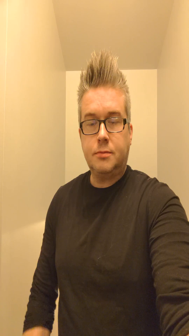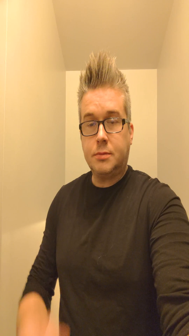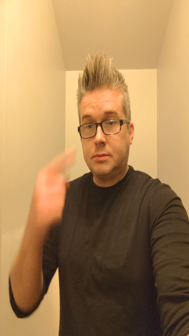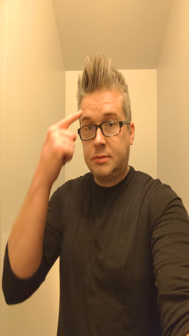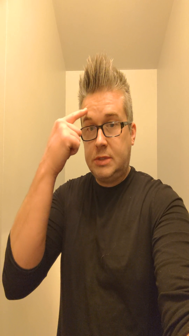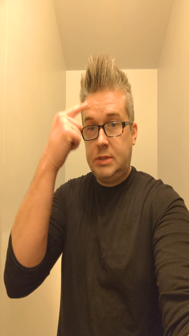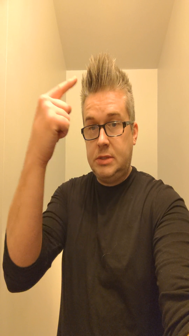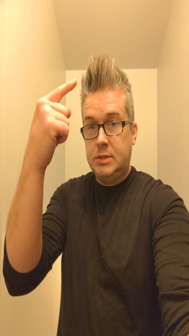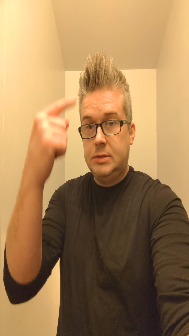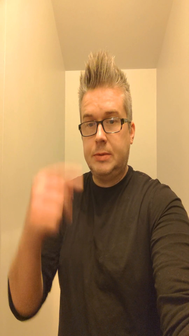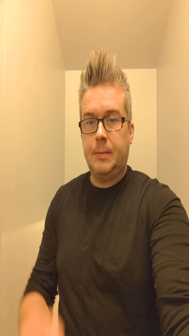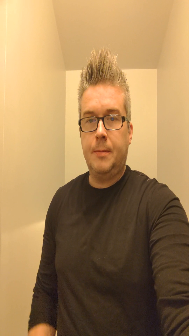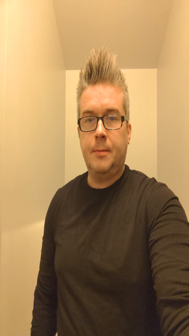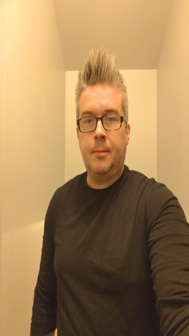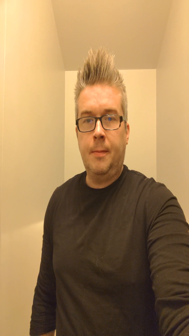penny